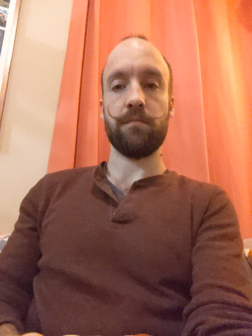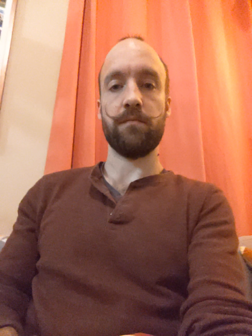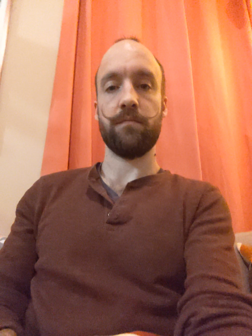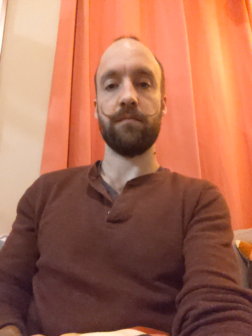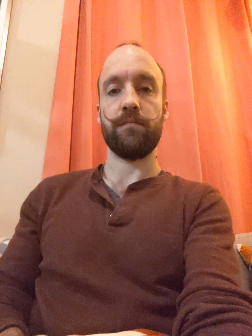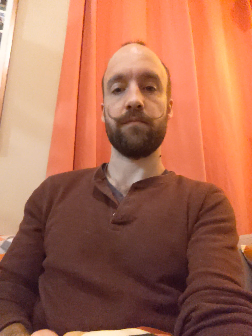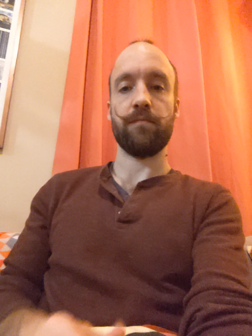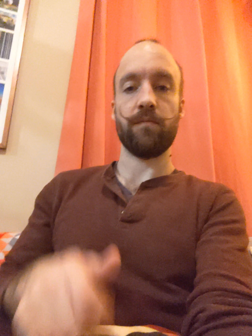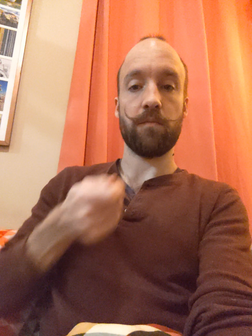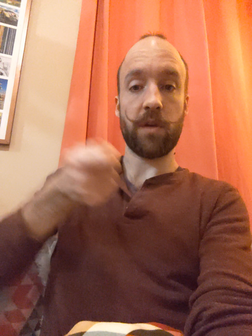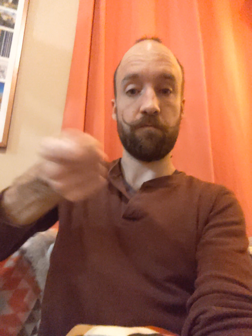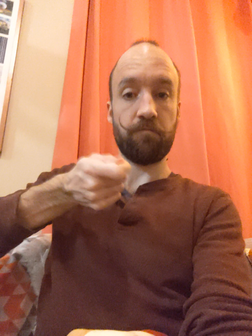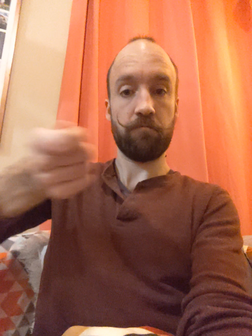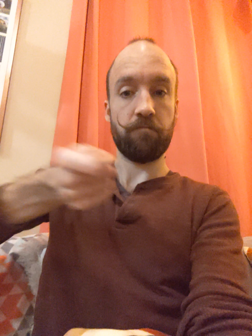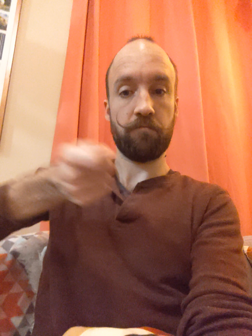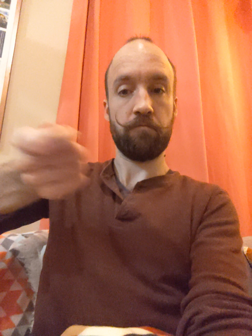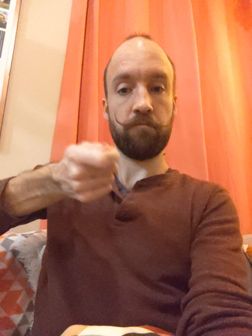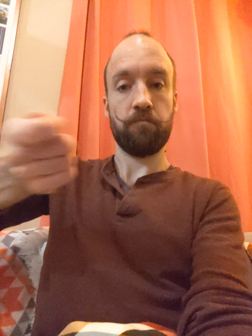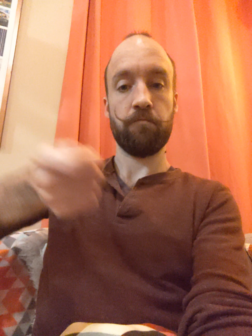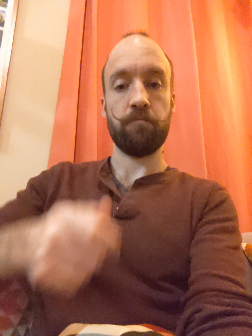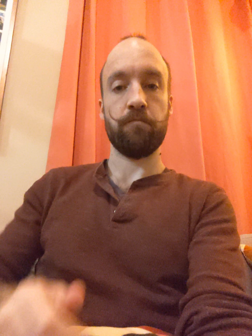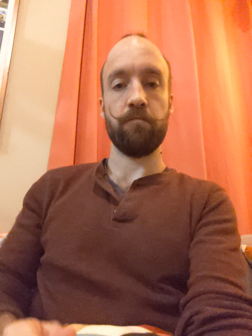vacuum